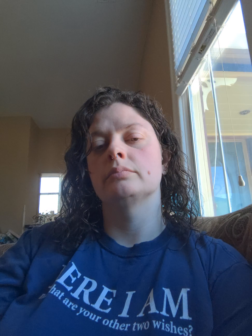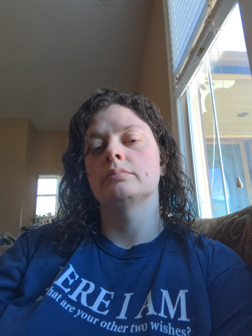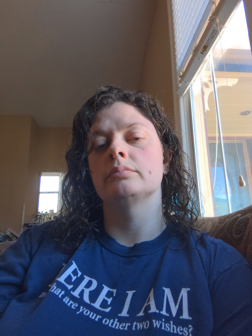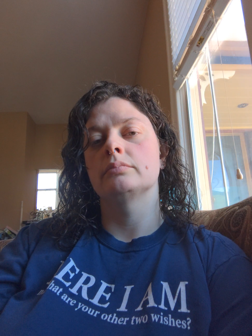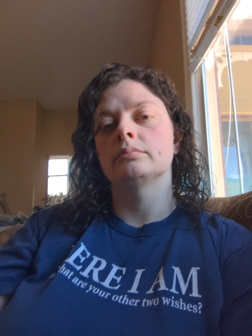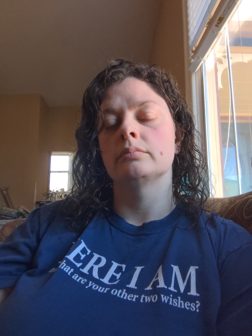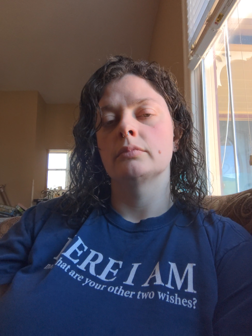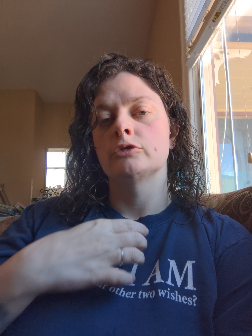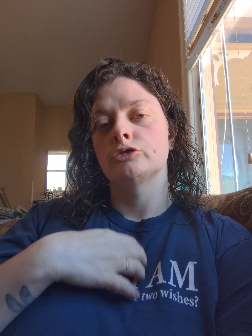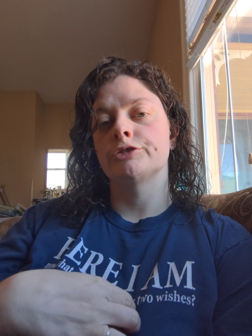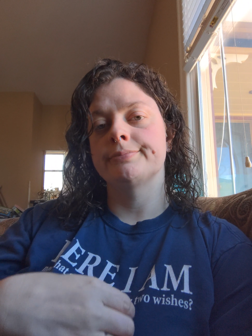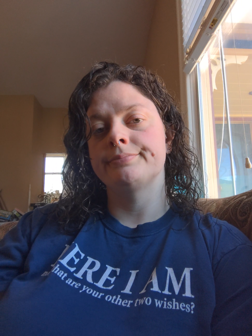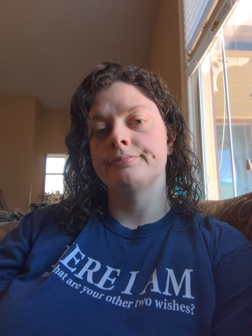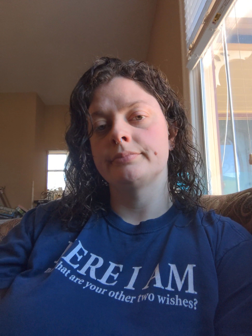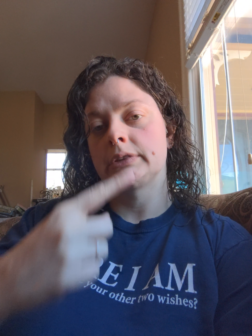hungry